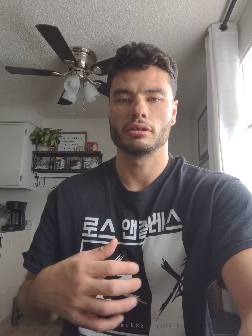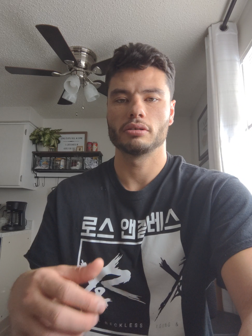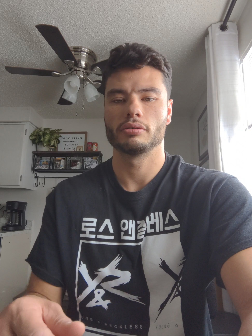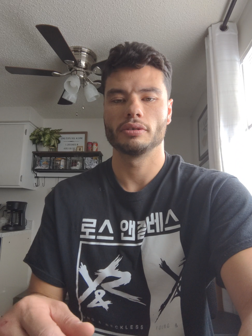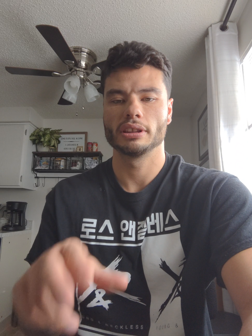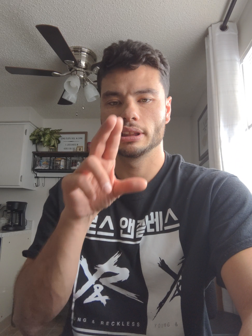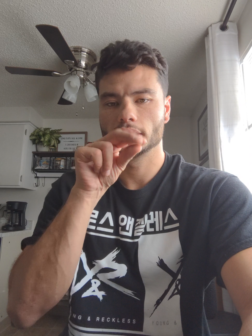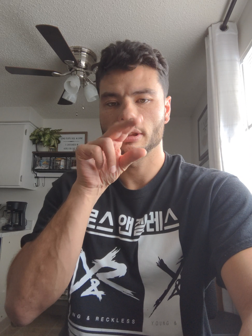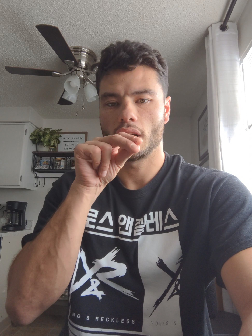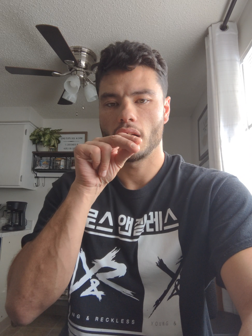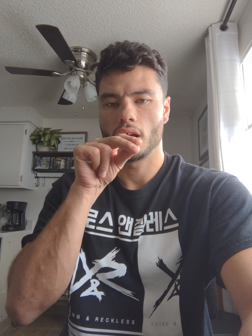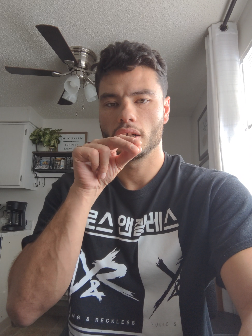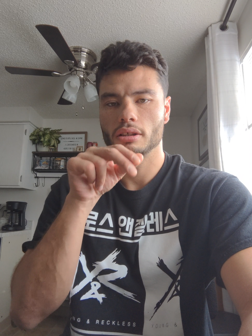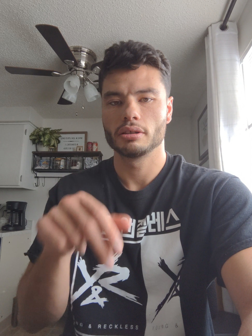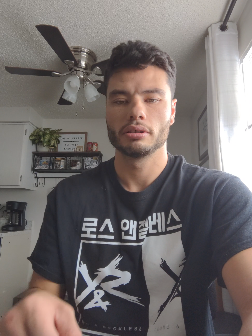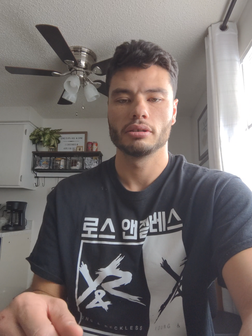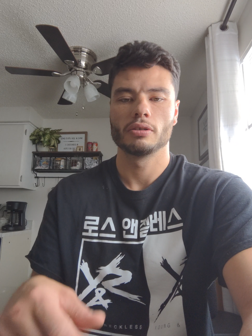duck